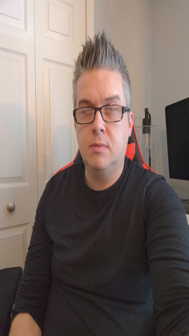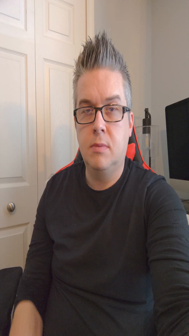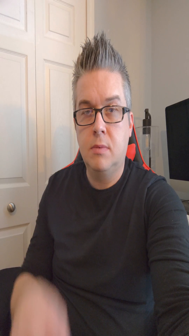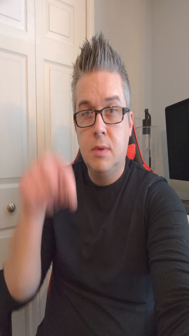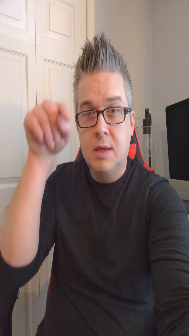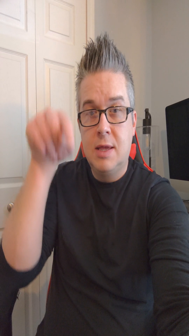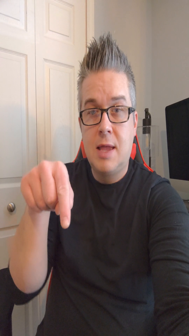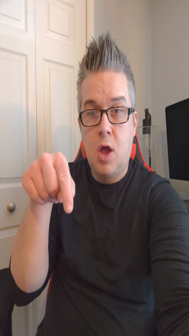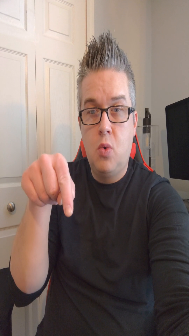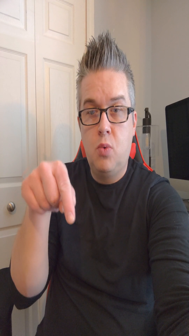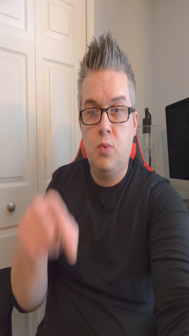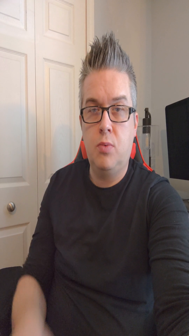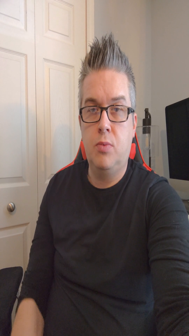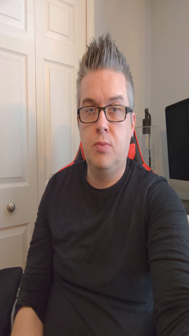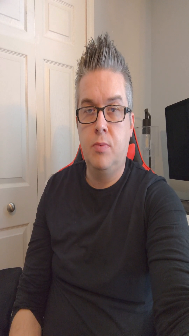down